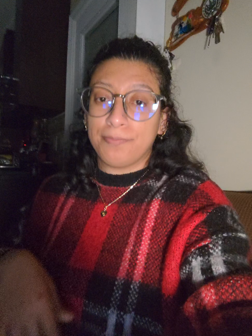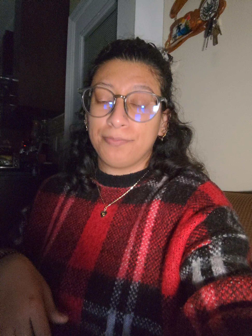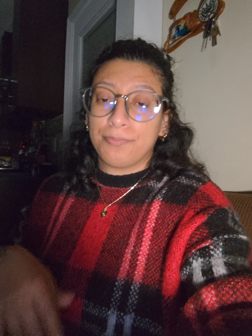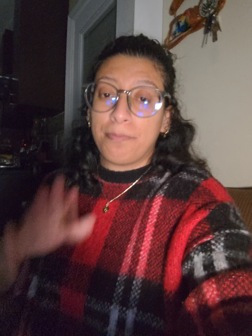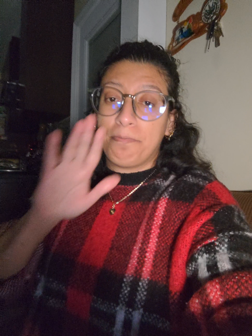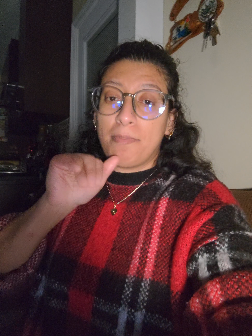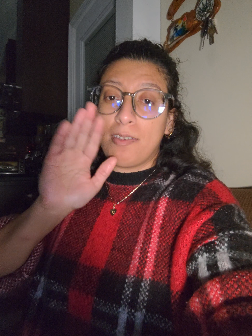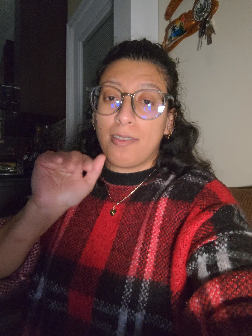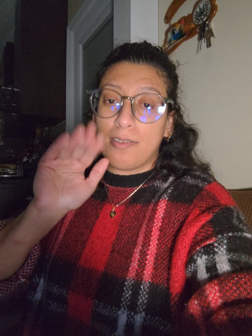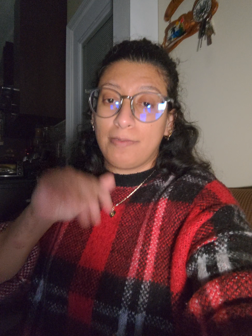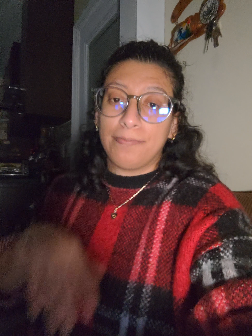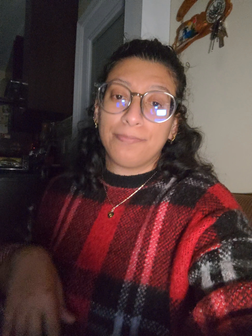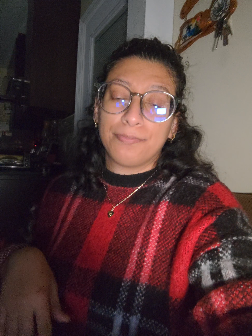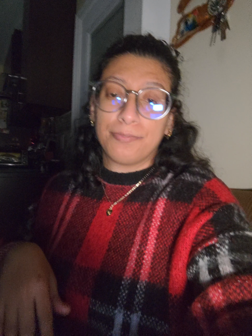bye